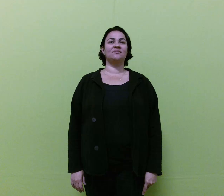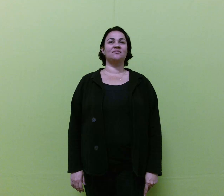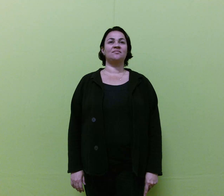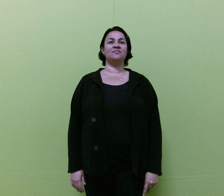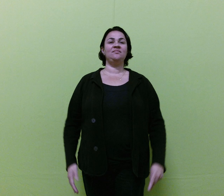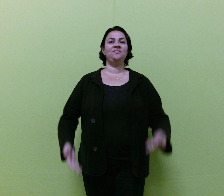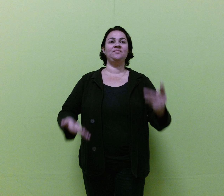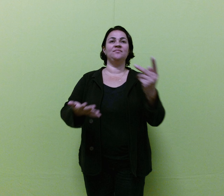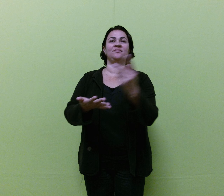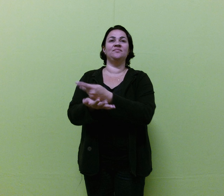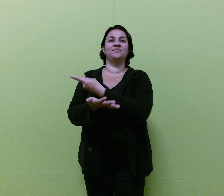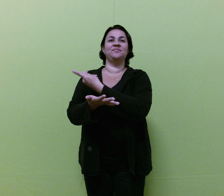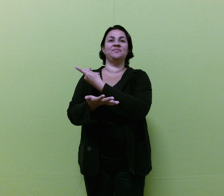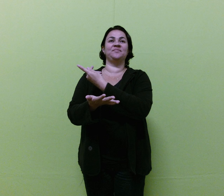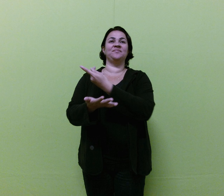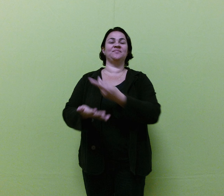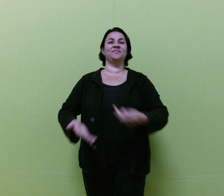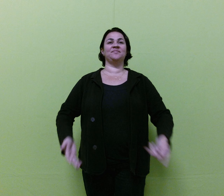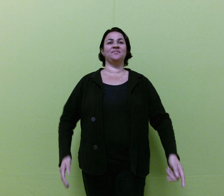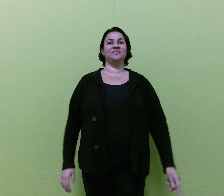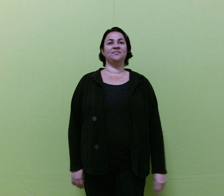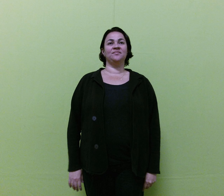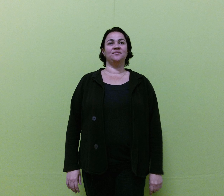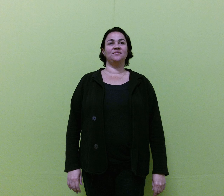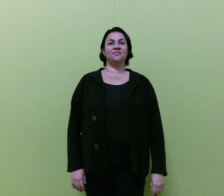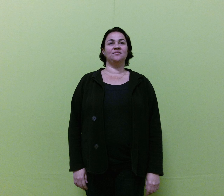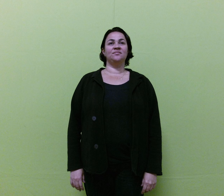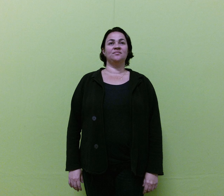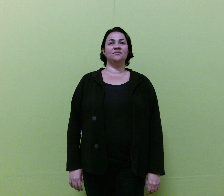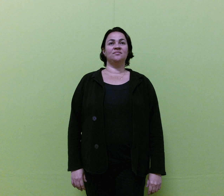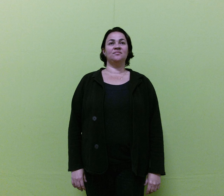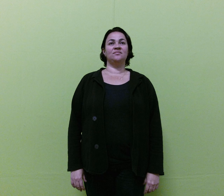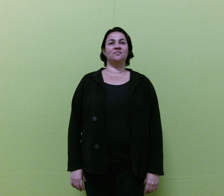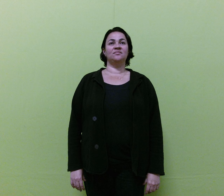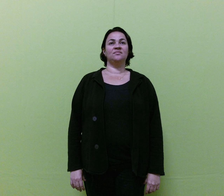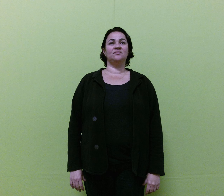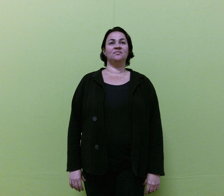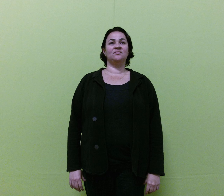acontecer